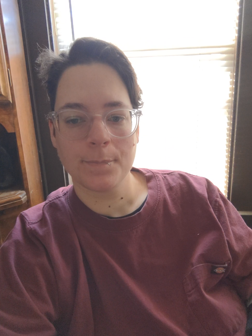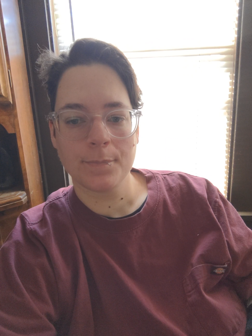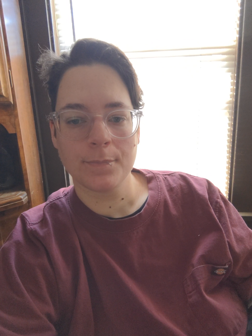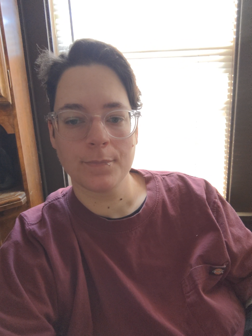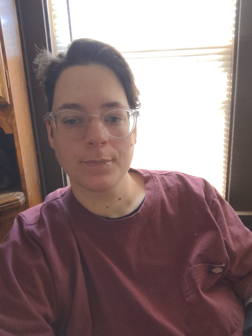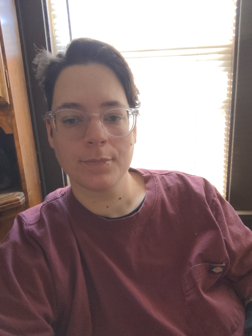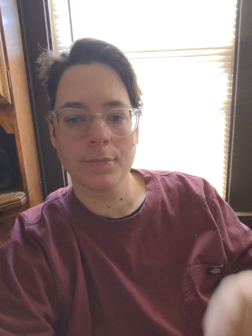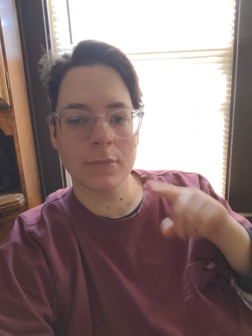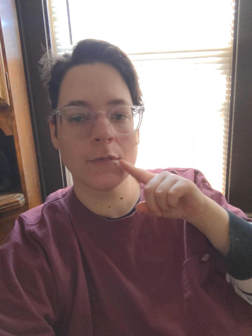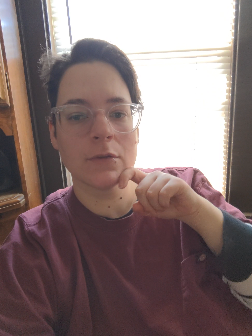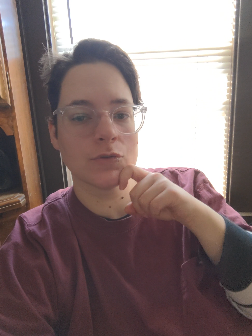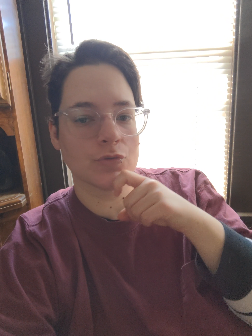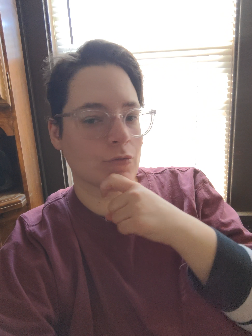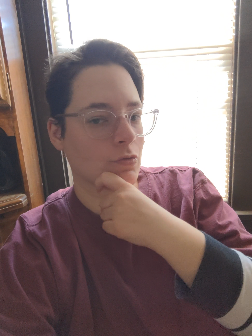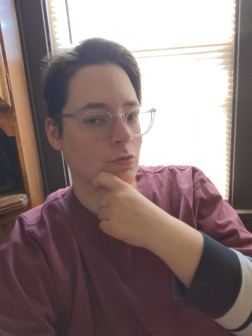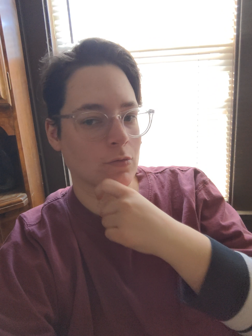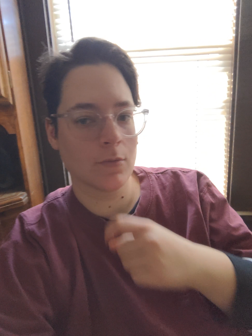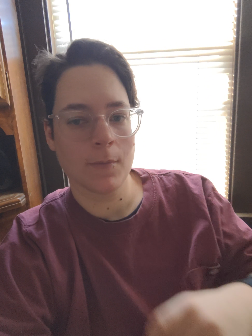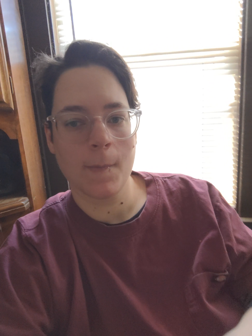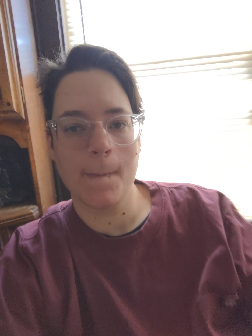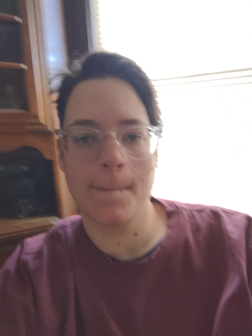cereal